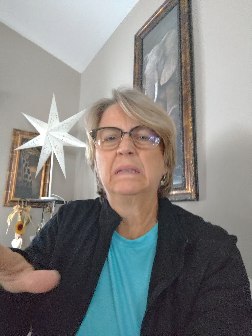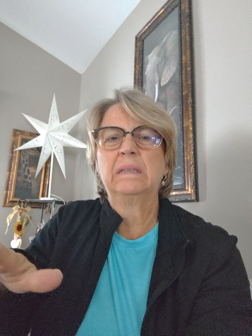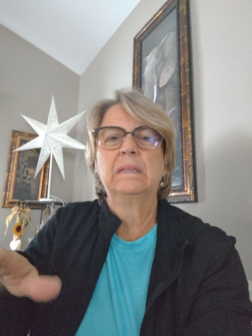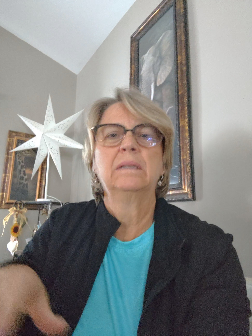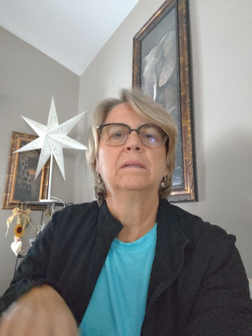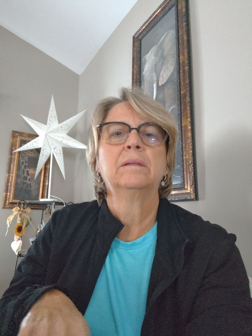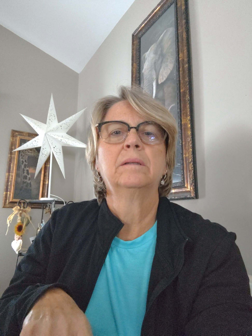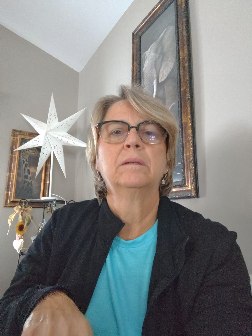hot